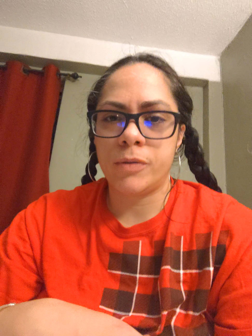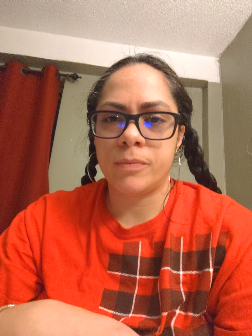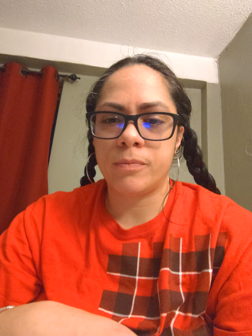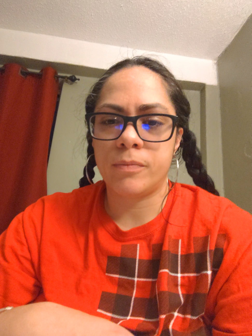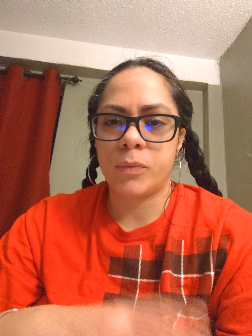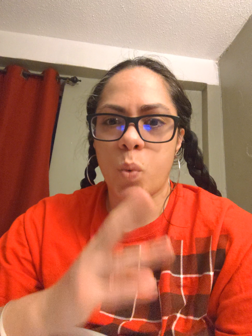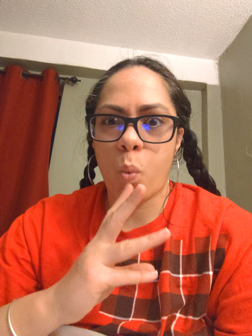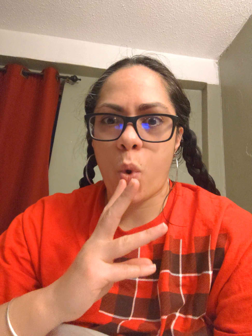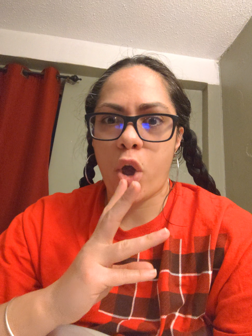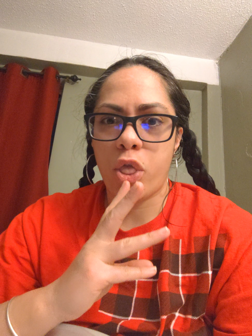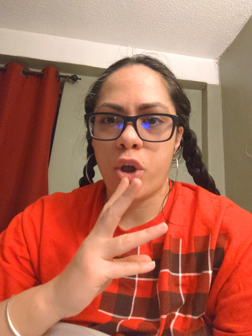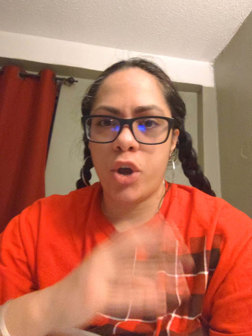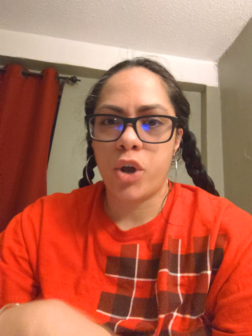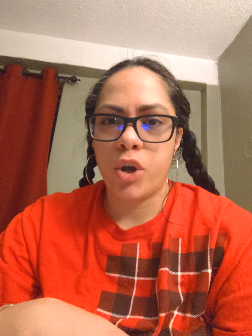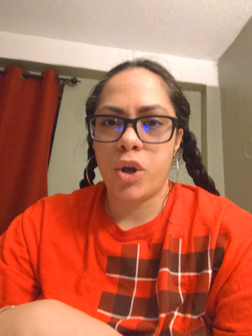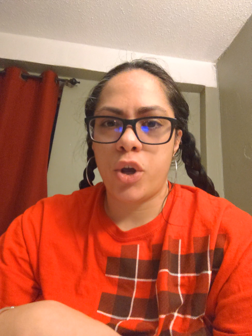water